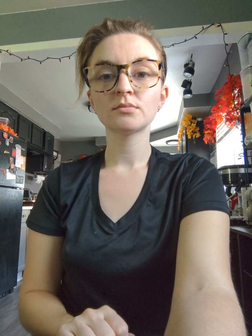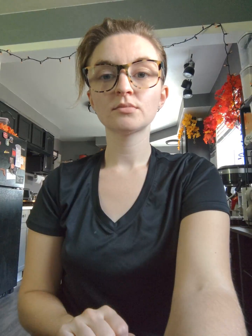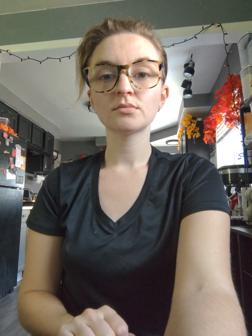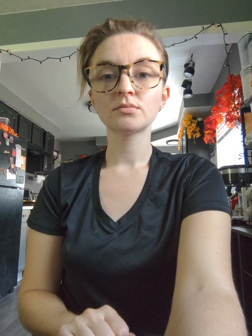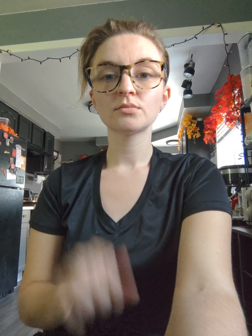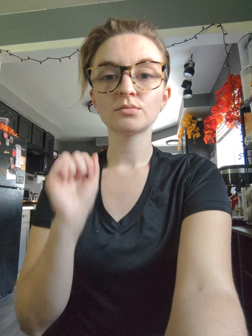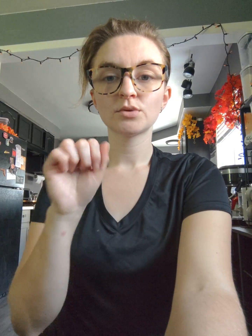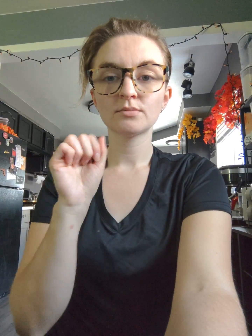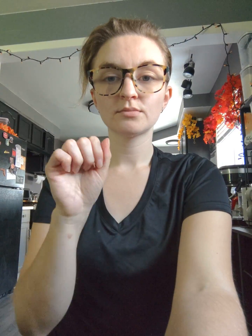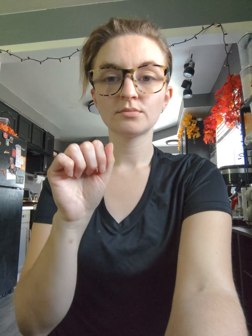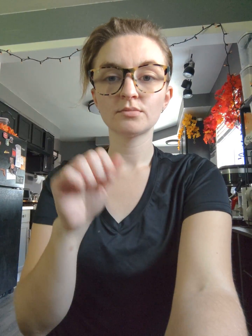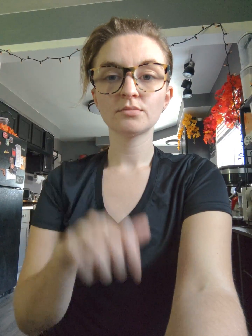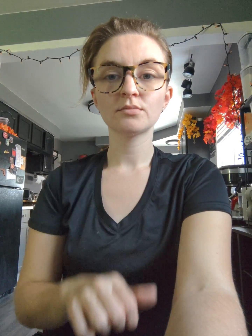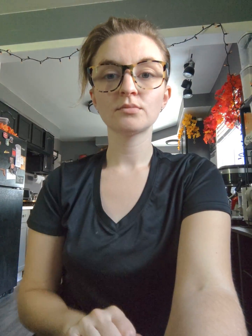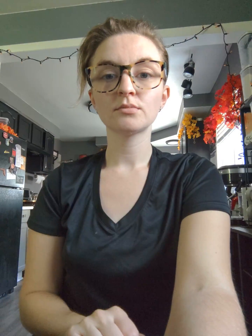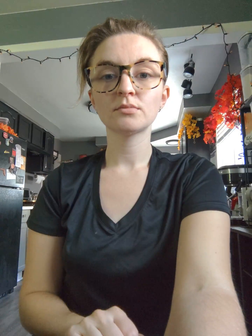knock